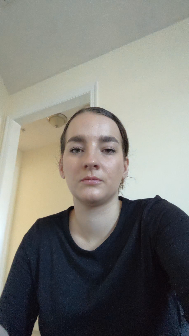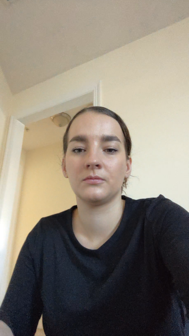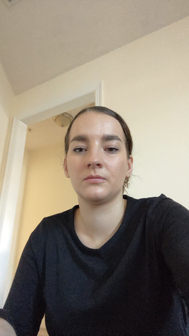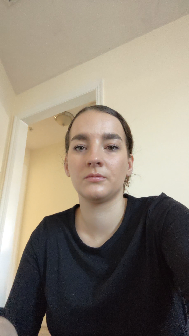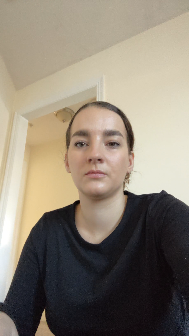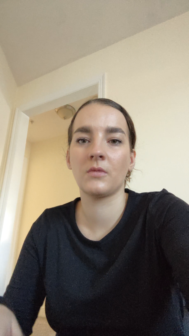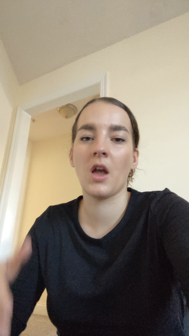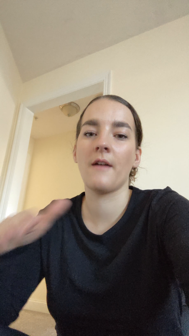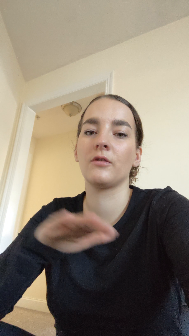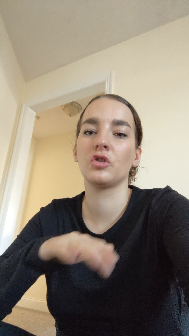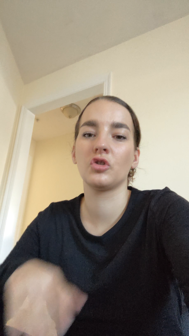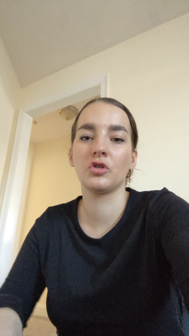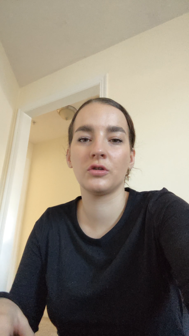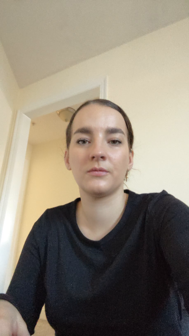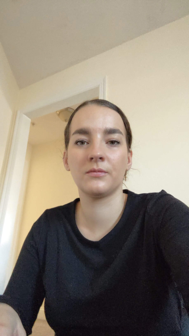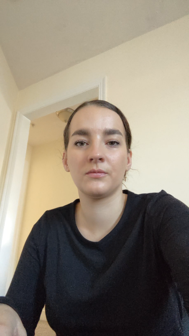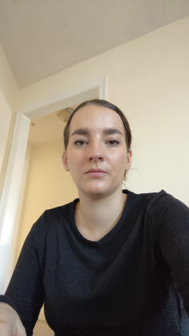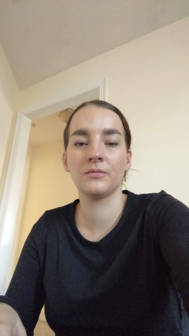cover